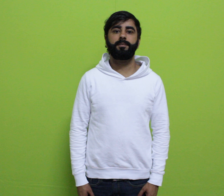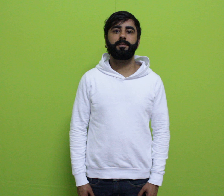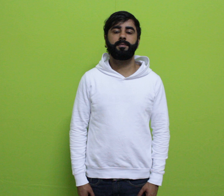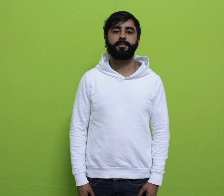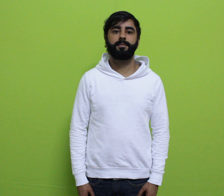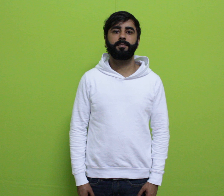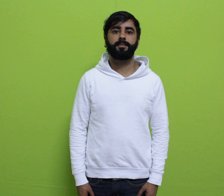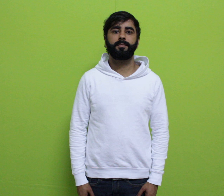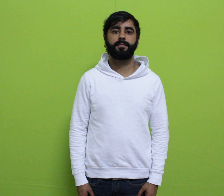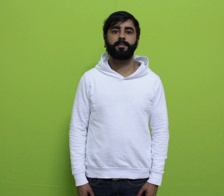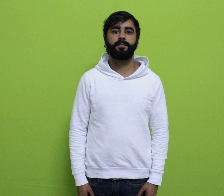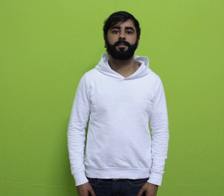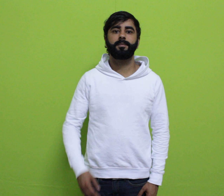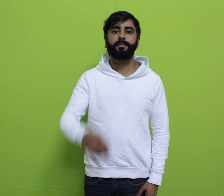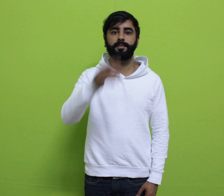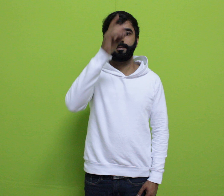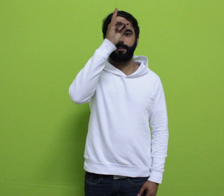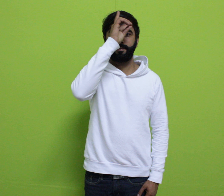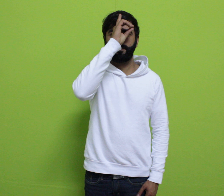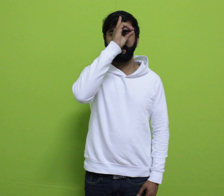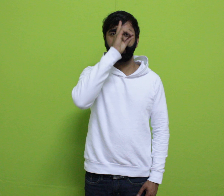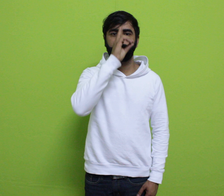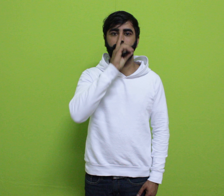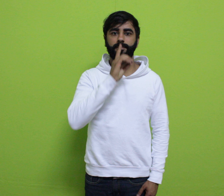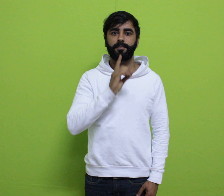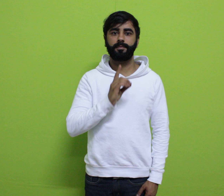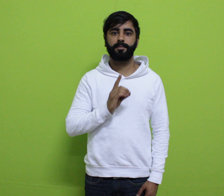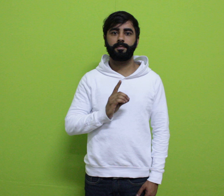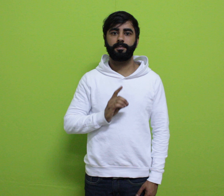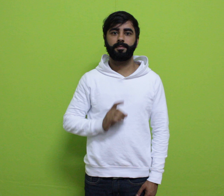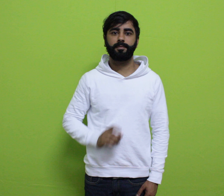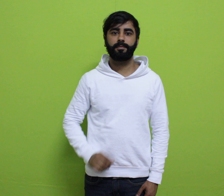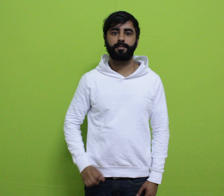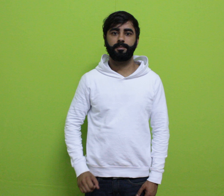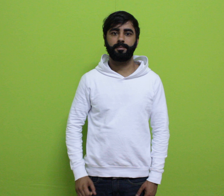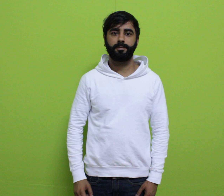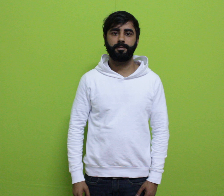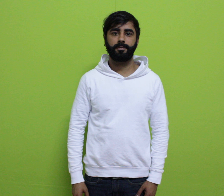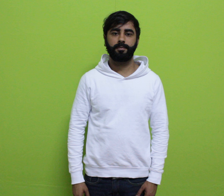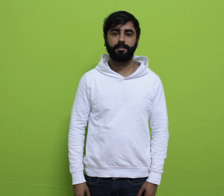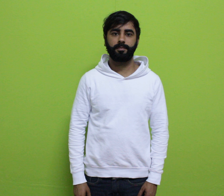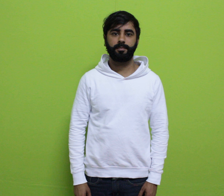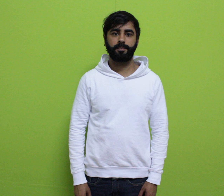amarelo